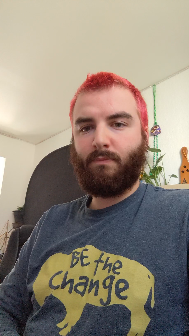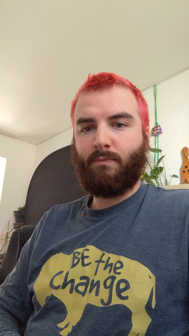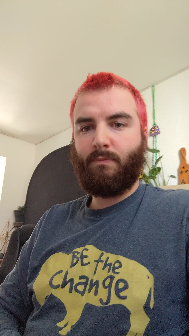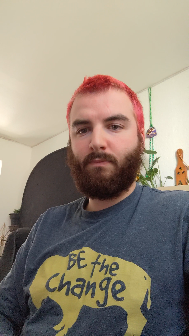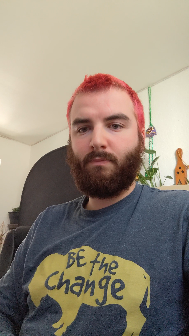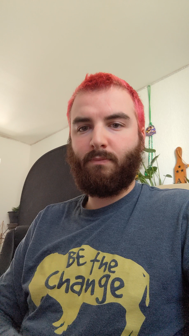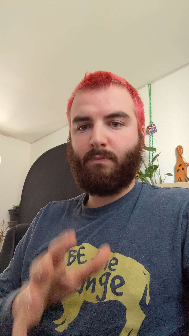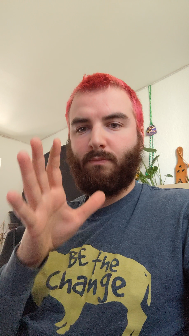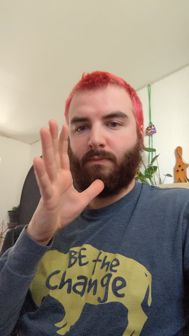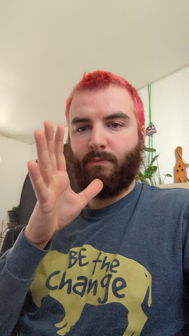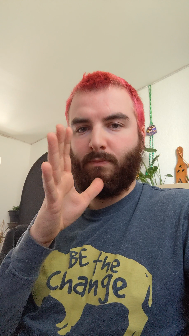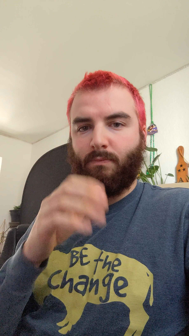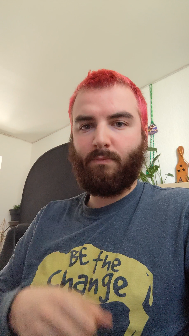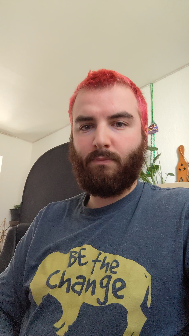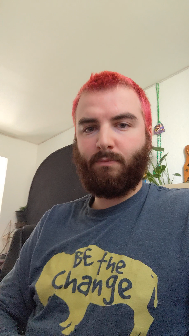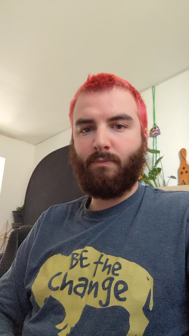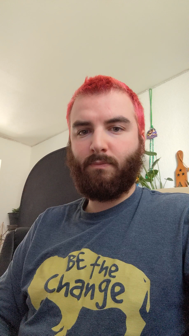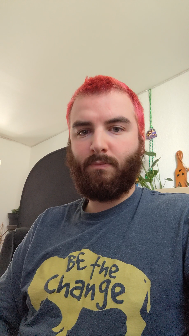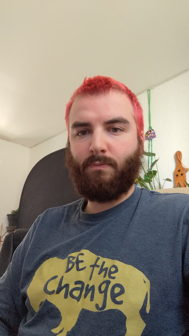mommy